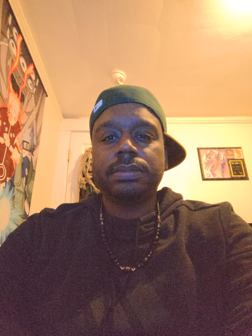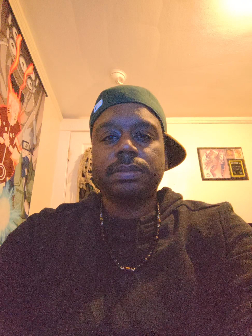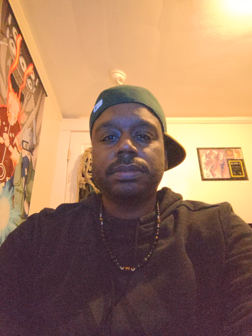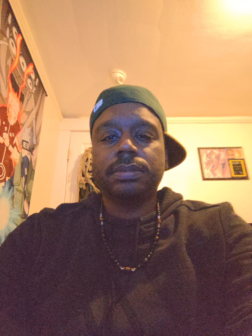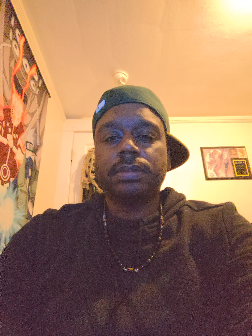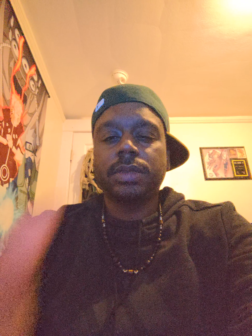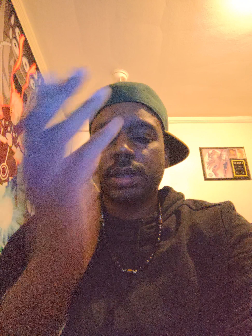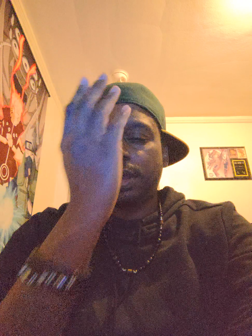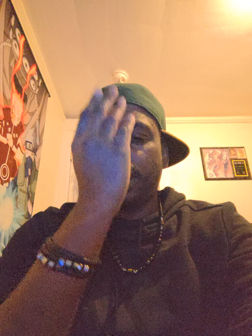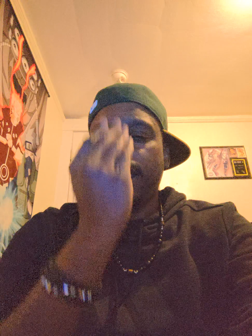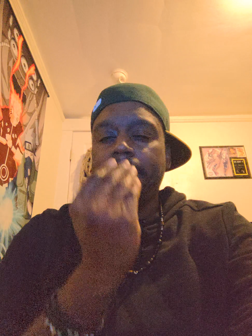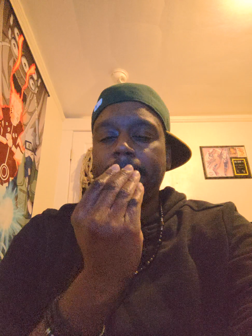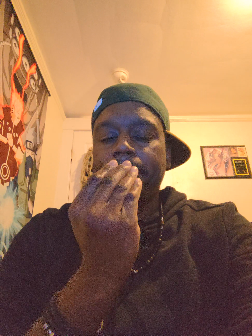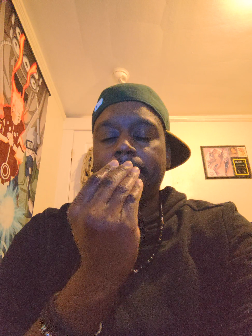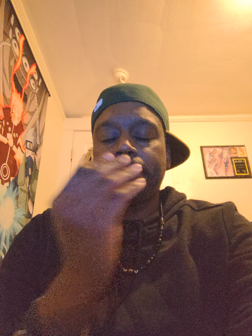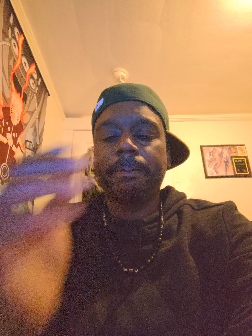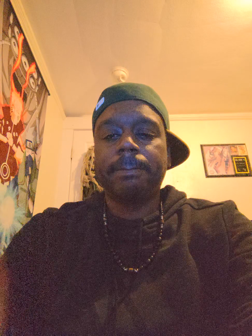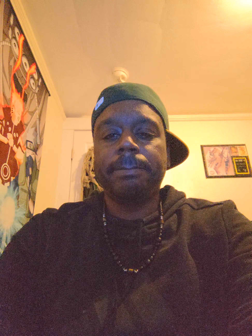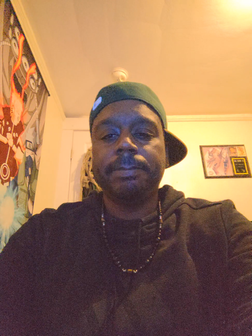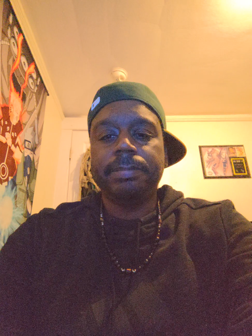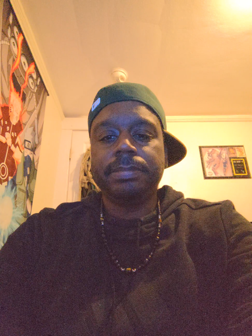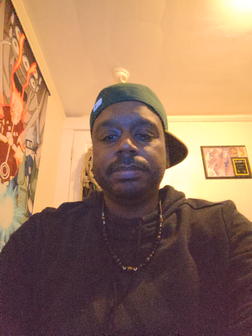sleep